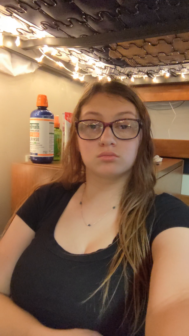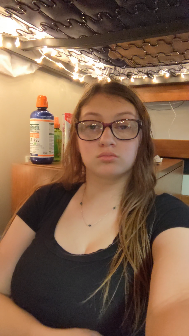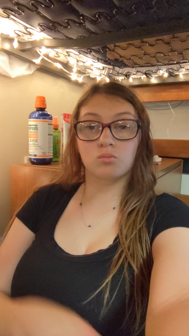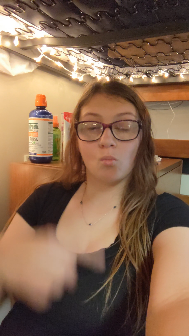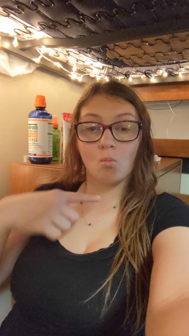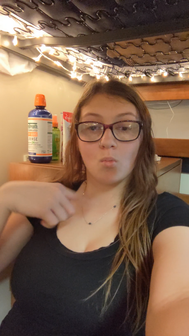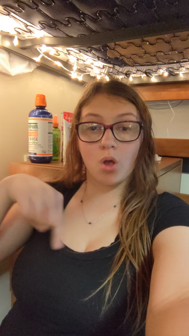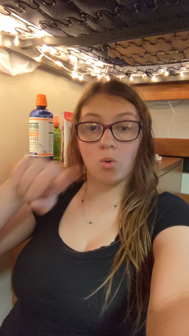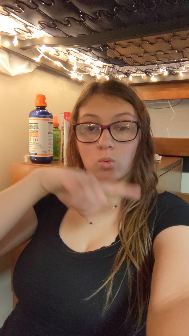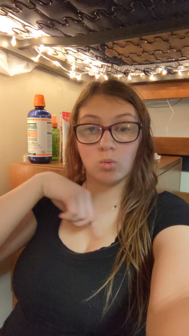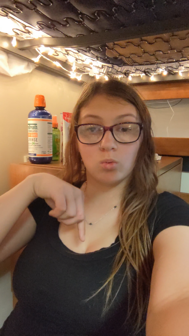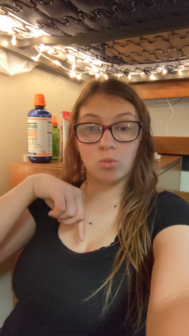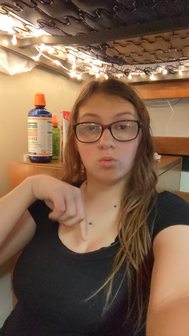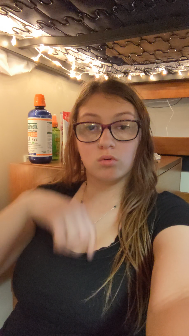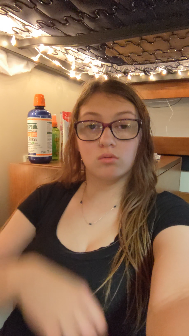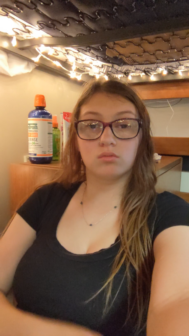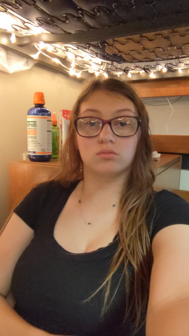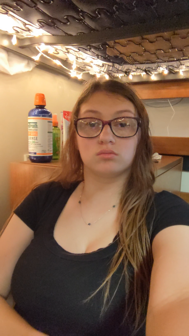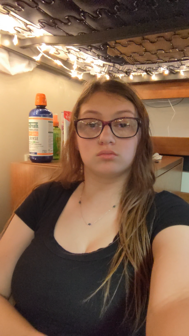around